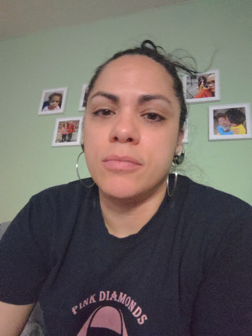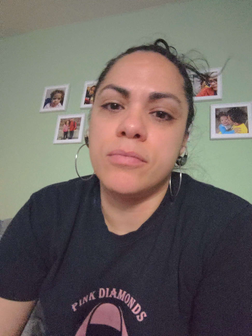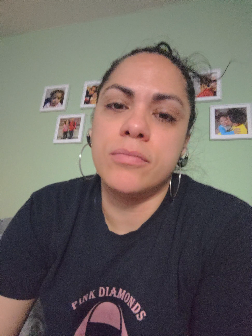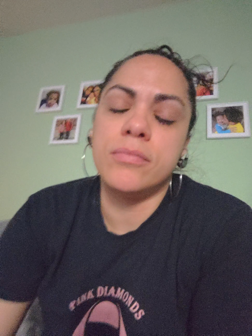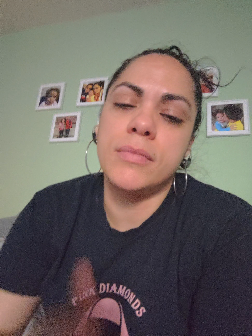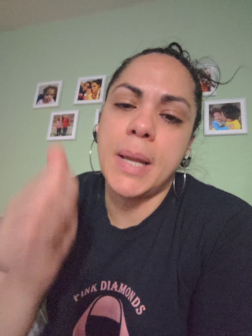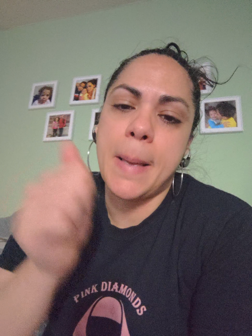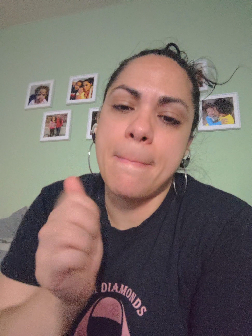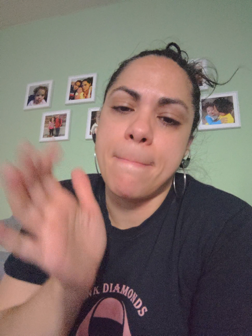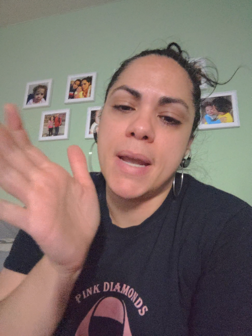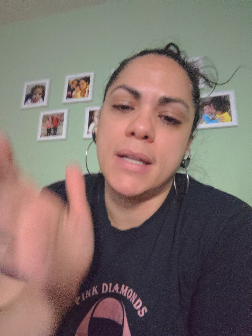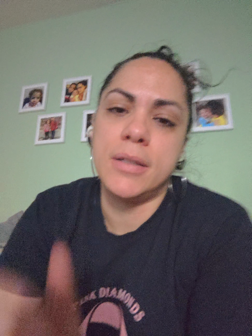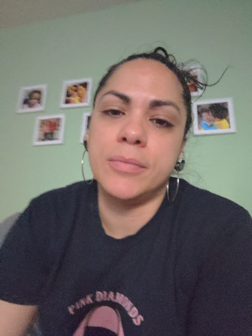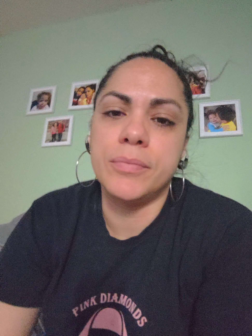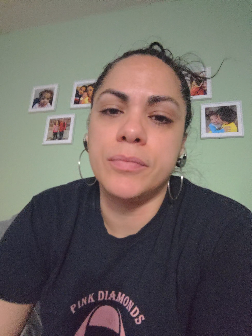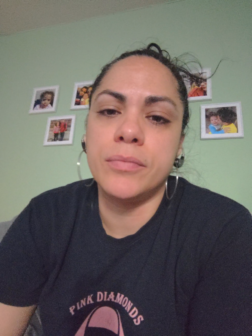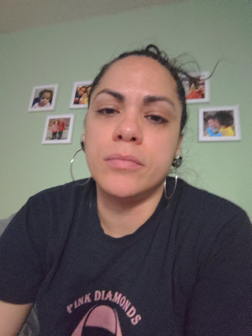mitten